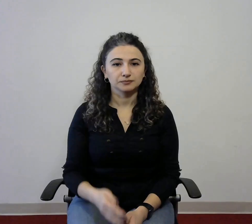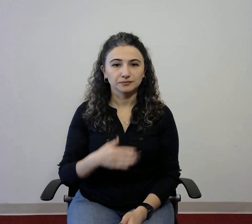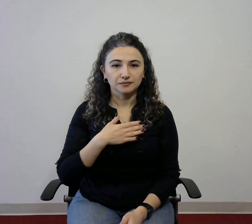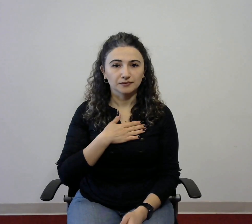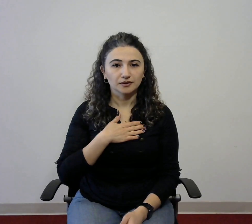mənim